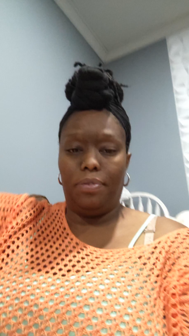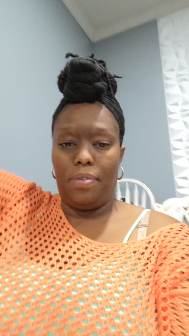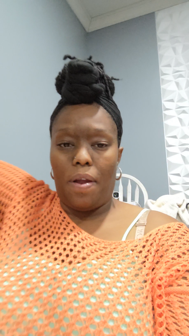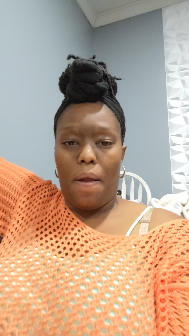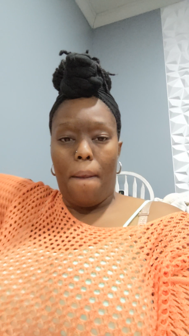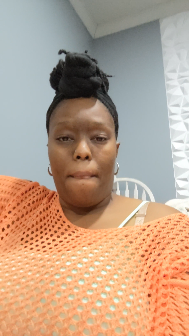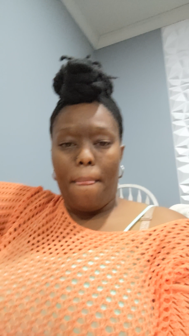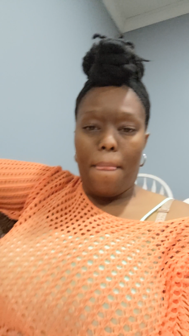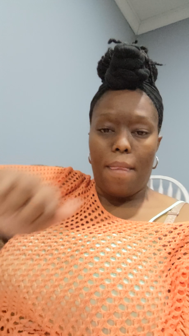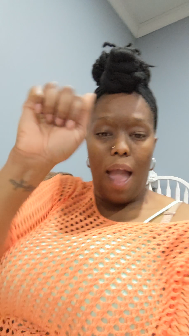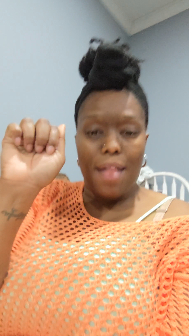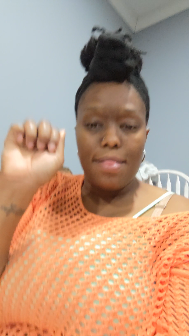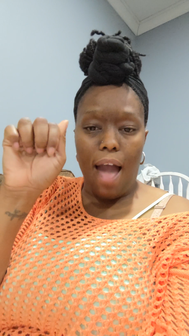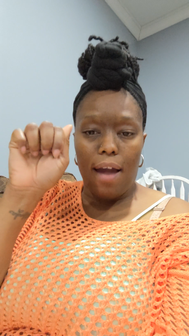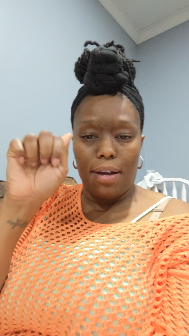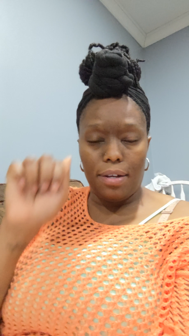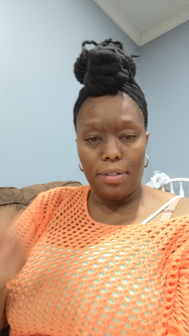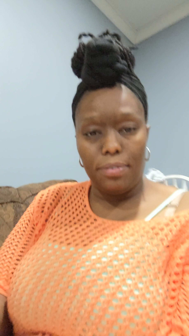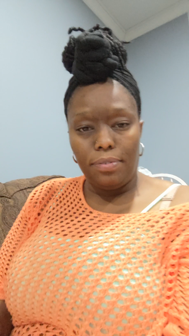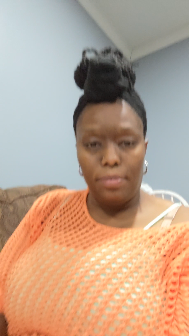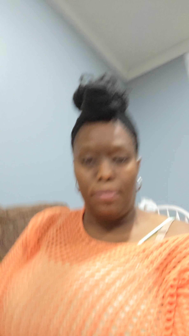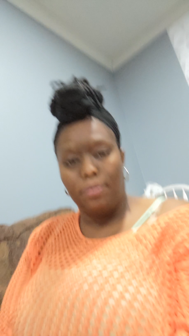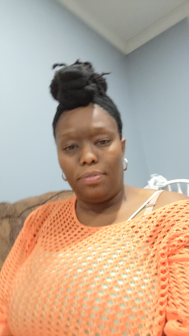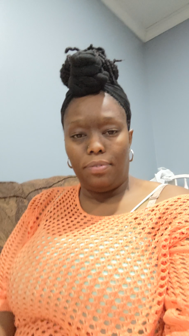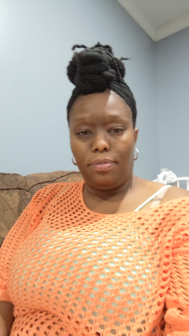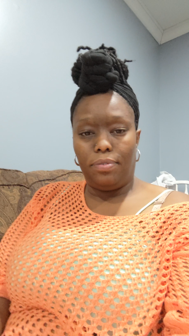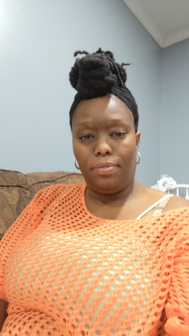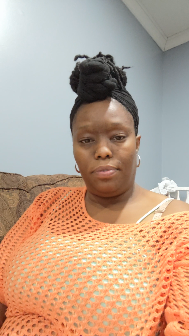knock